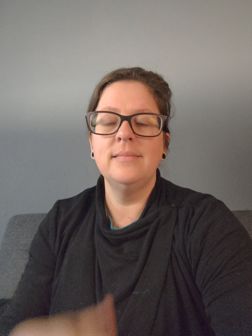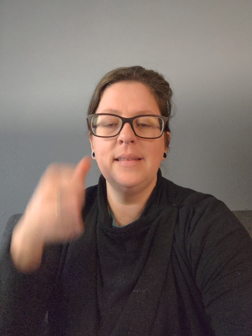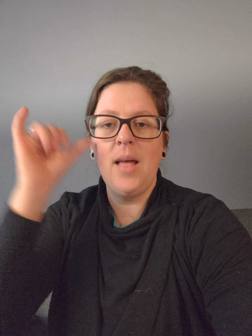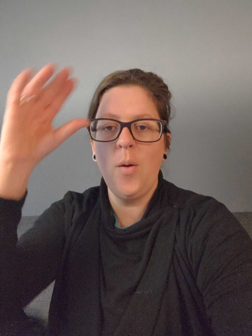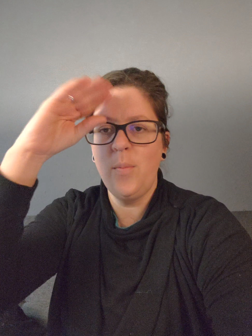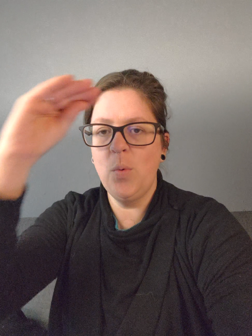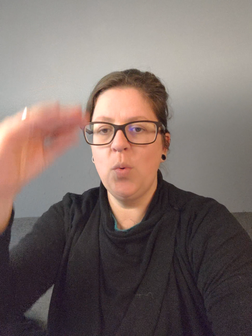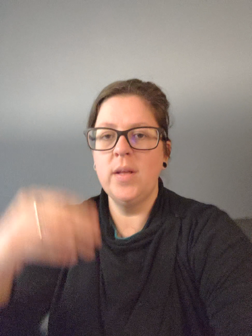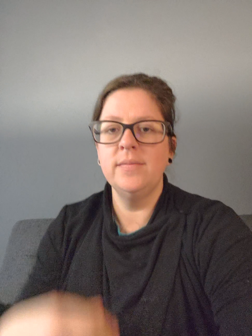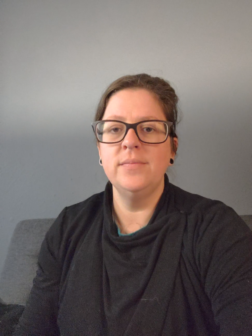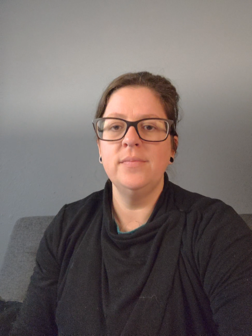cowboy